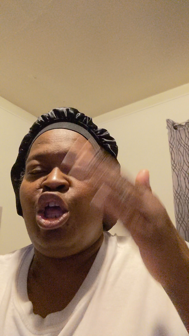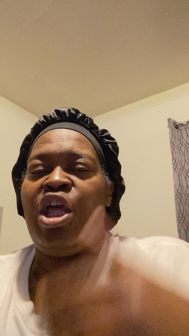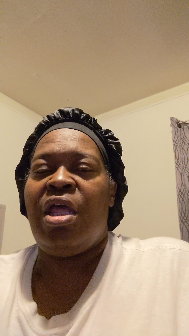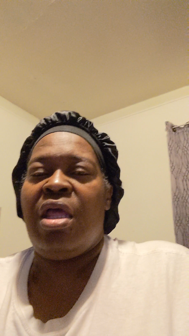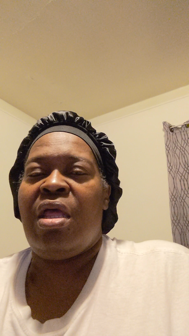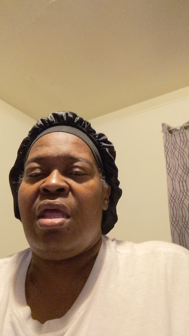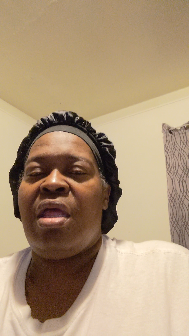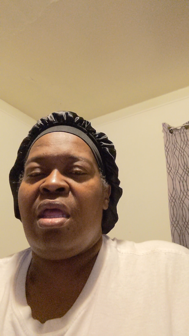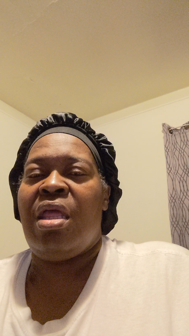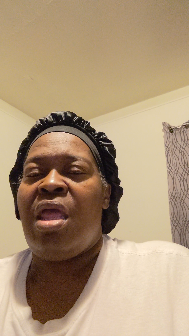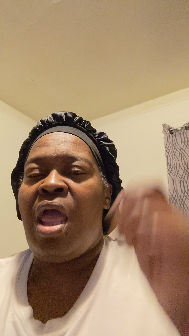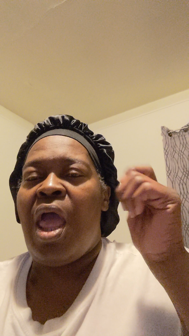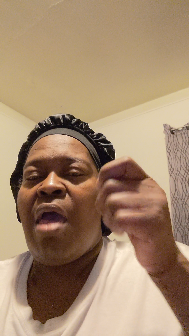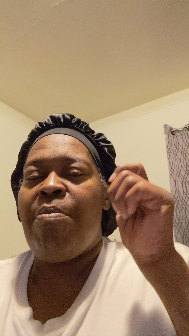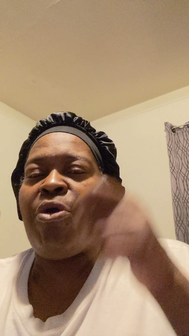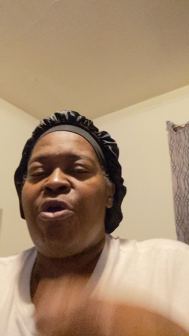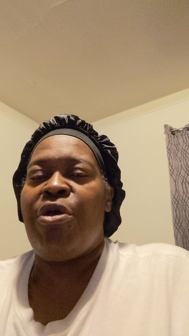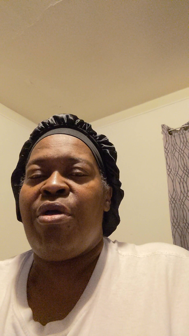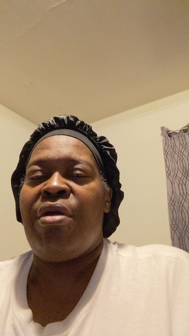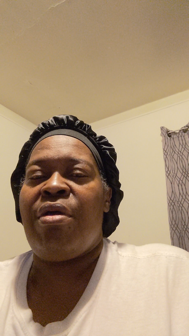hammer